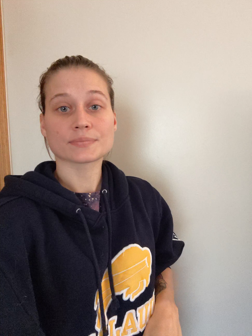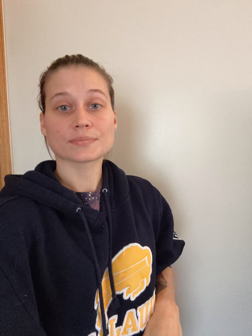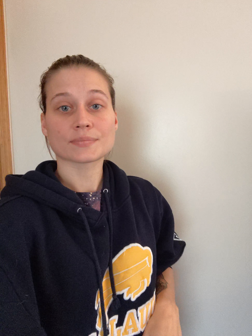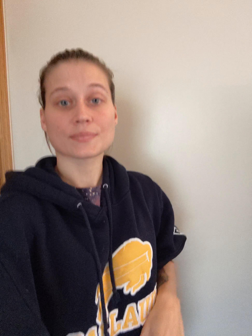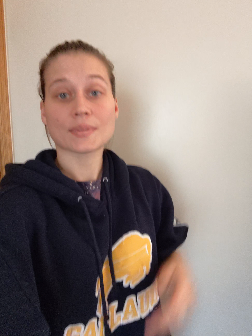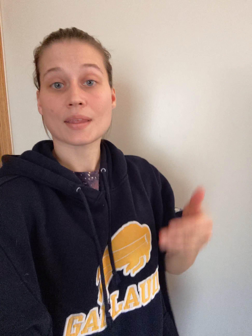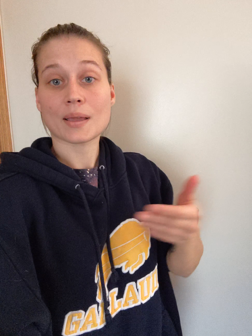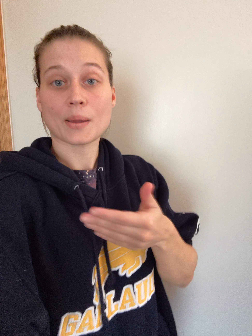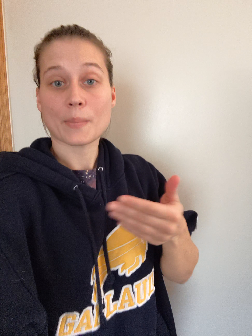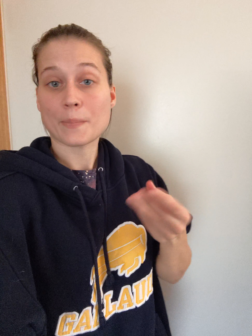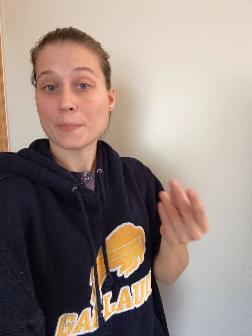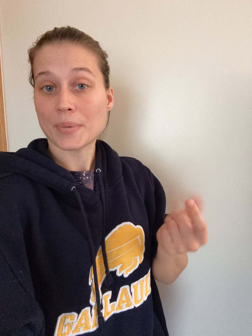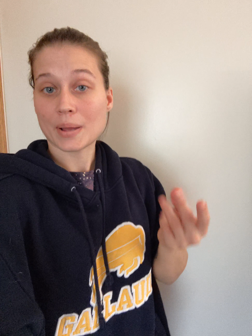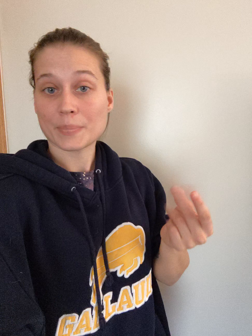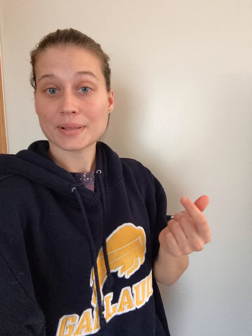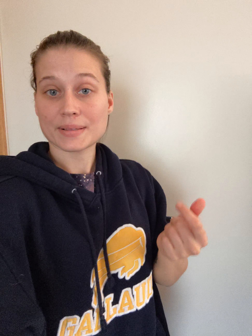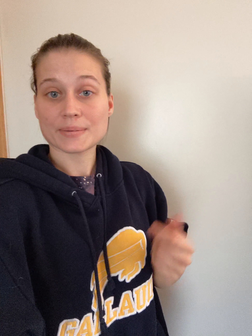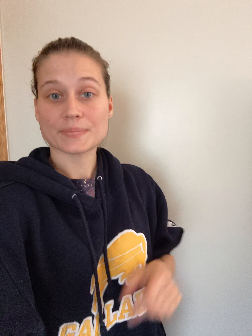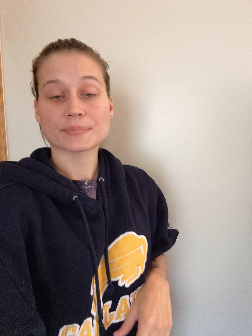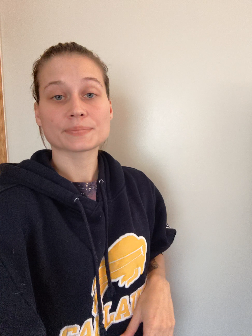puppy